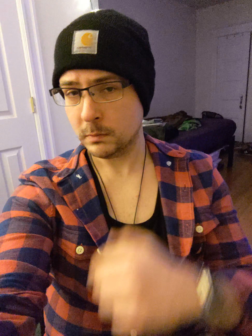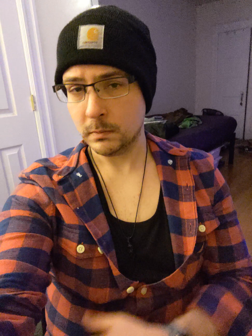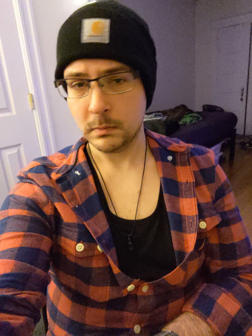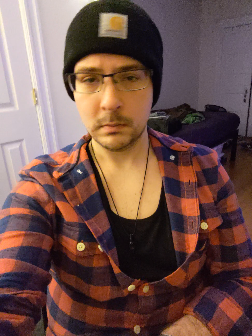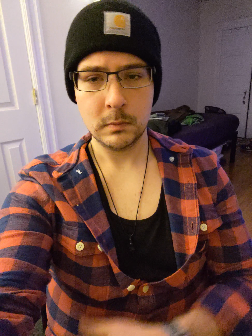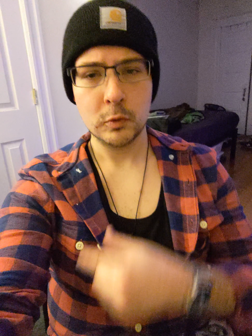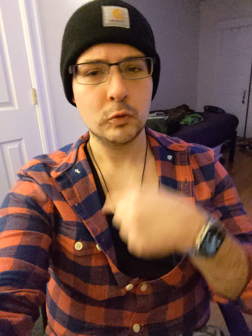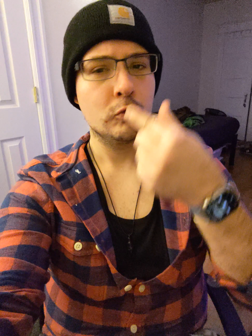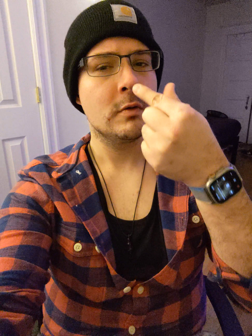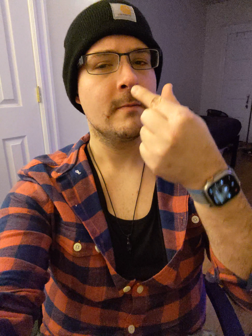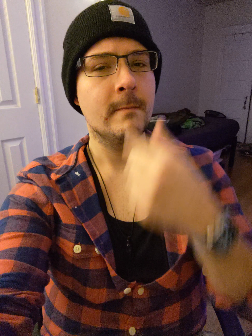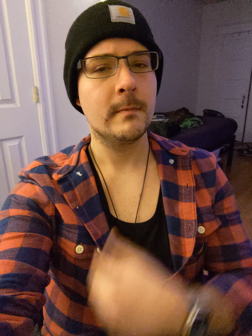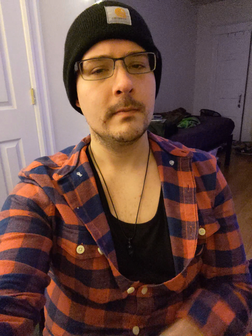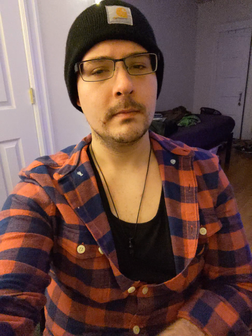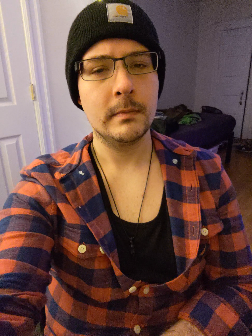giraffe